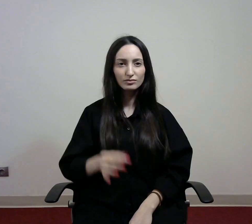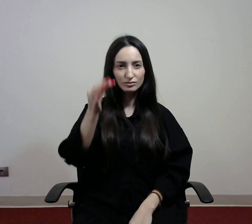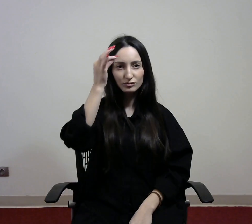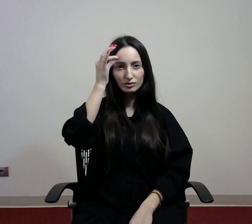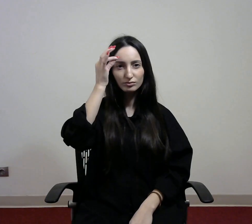xatırladım